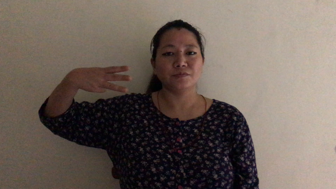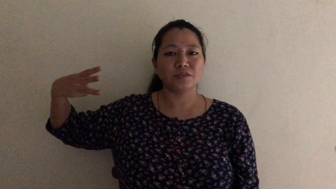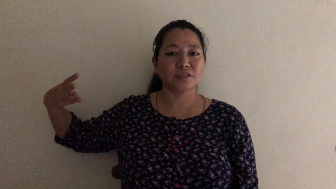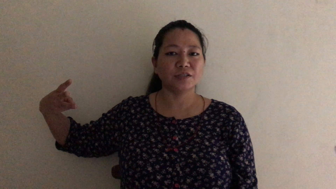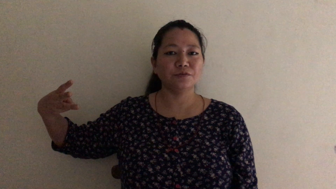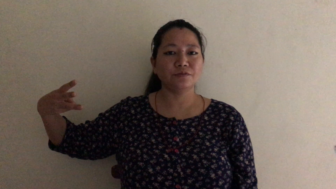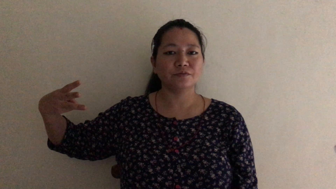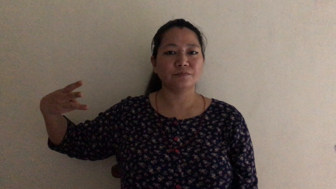उ